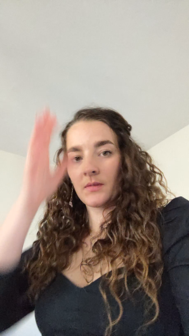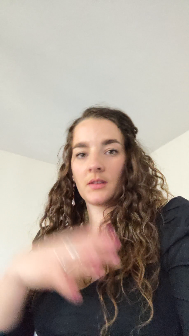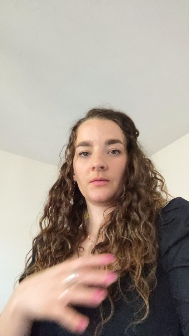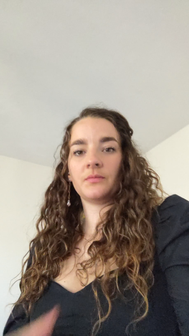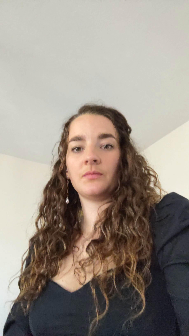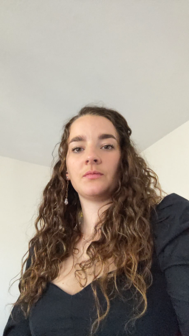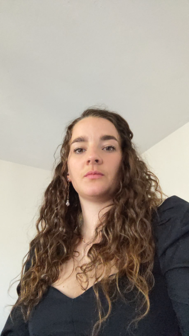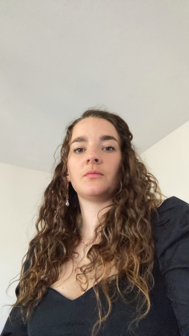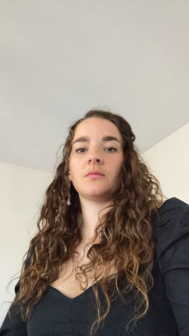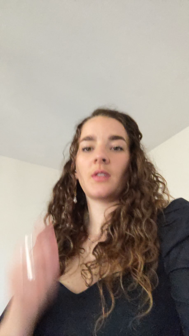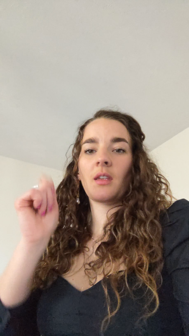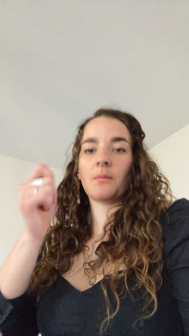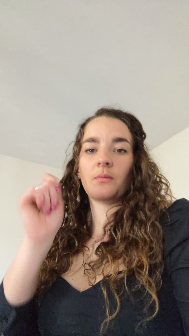hammer